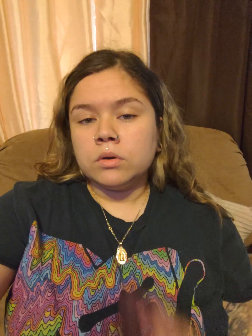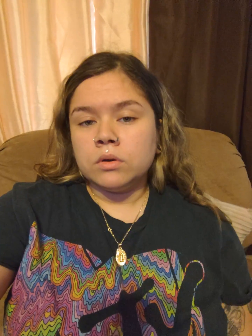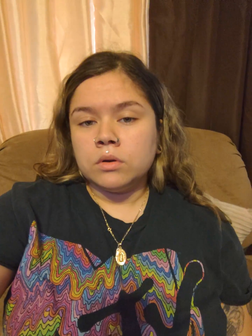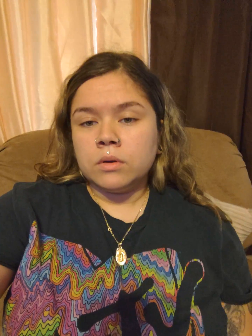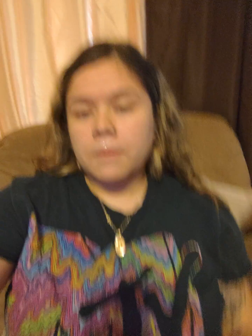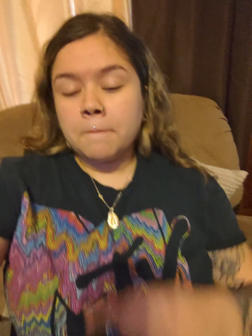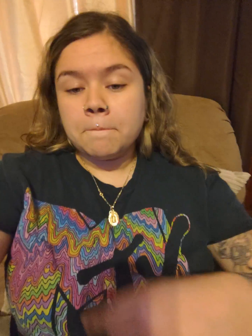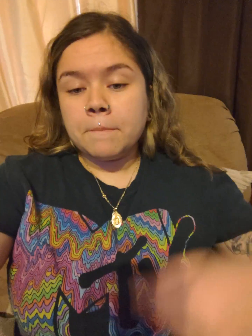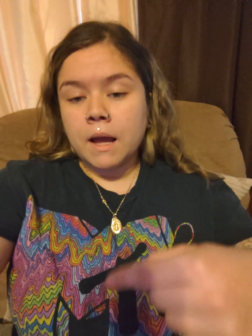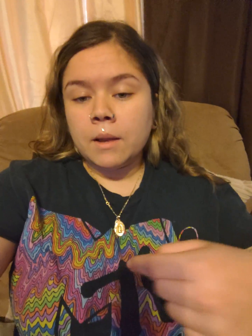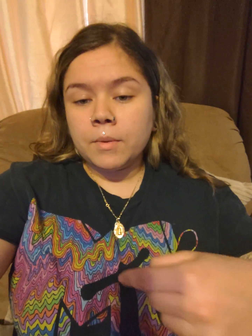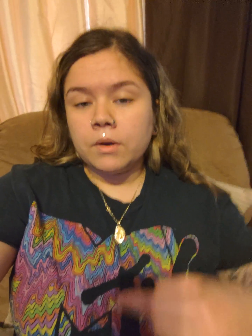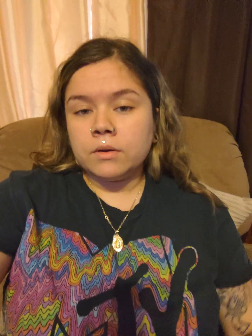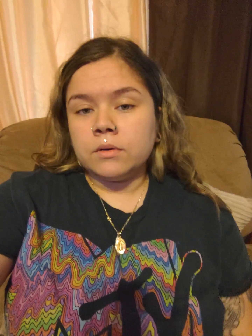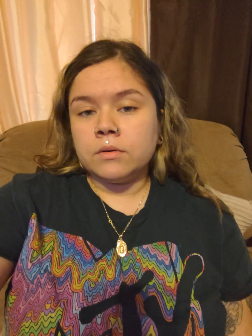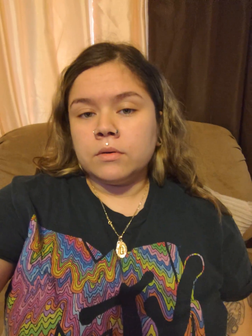belly button